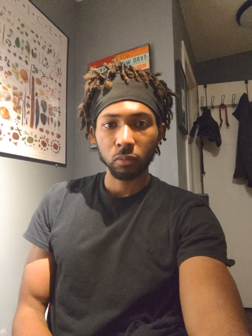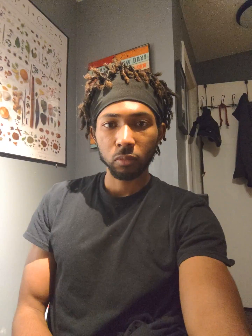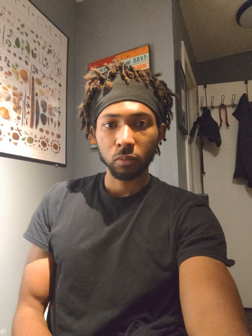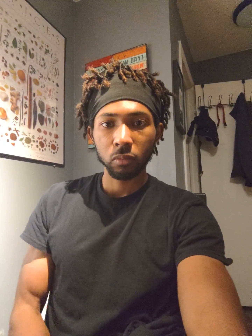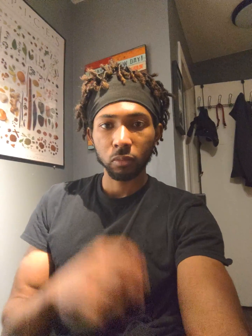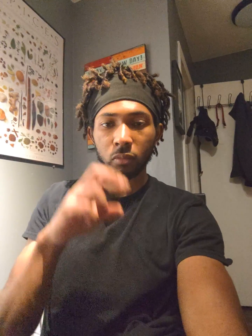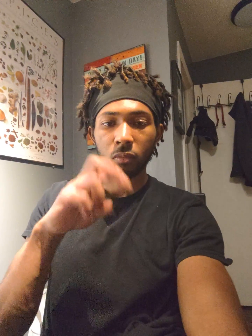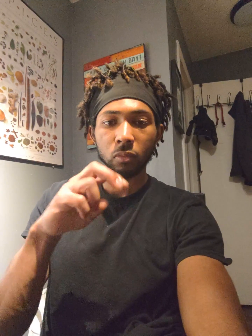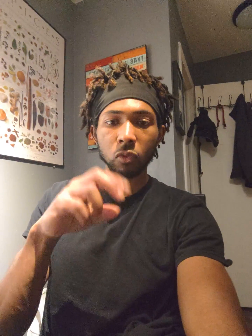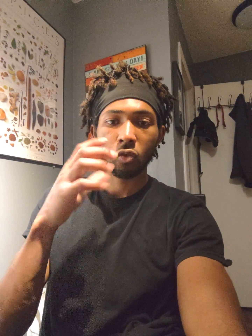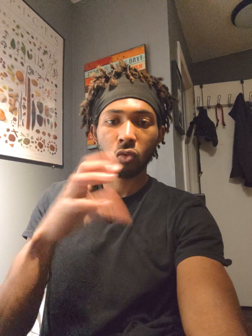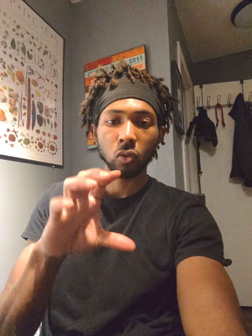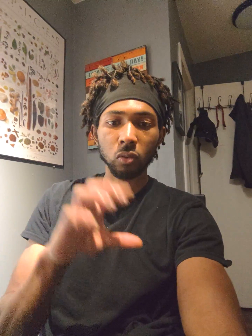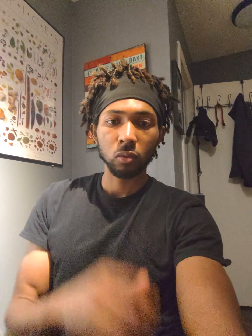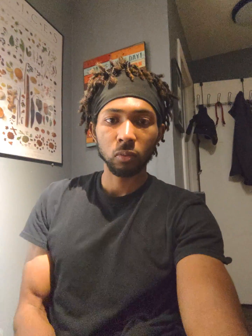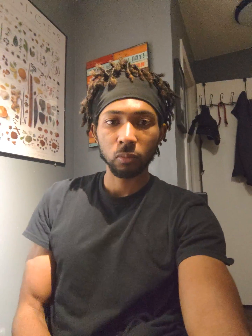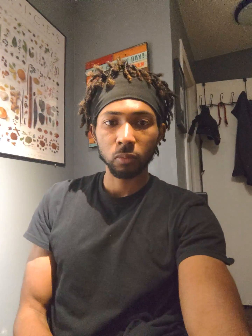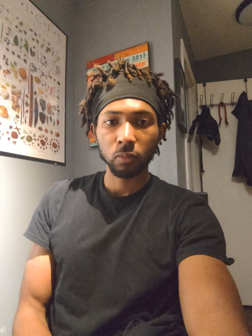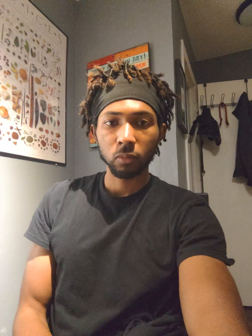potato chip